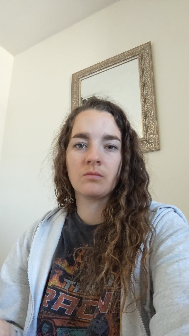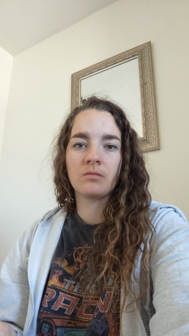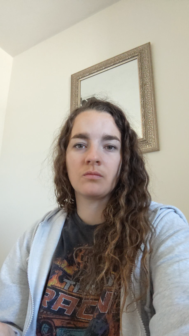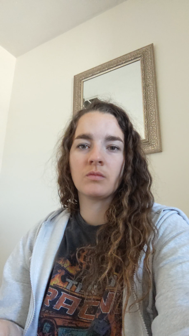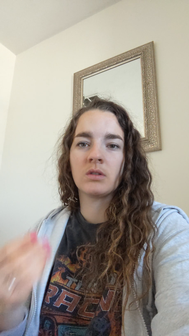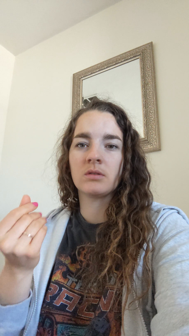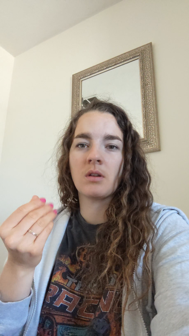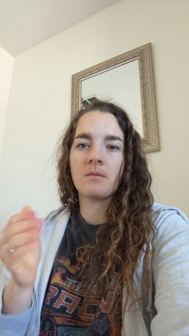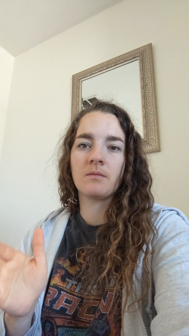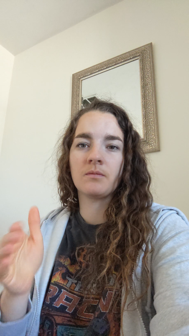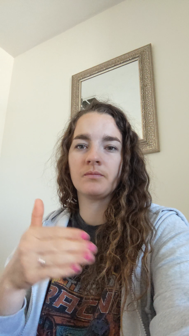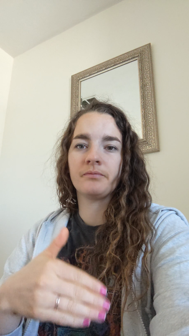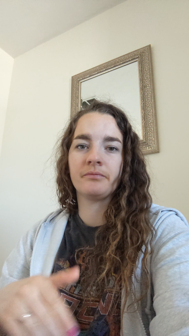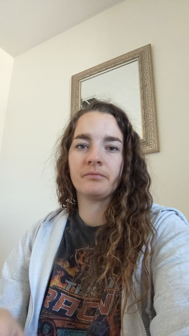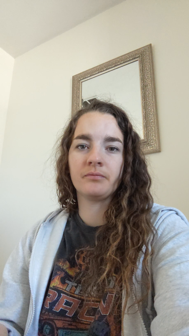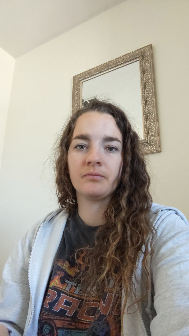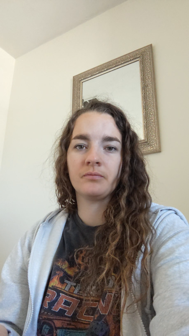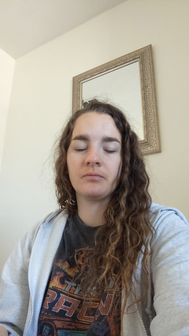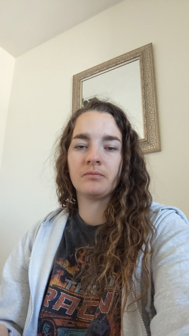sandbox